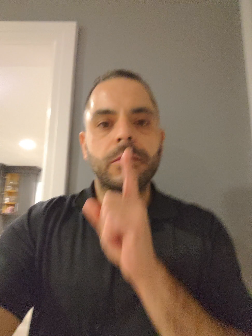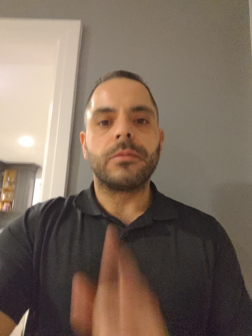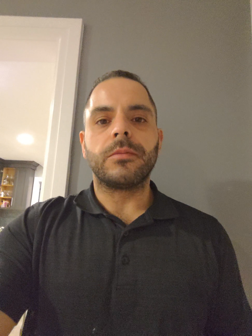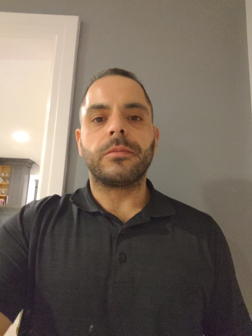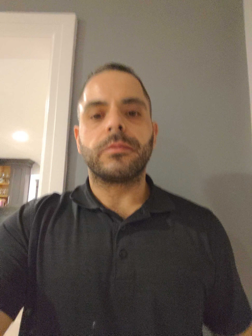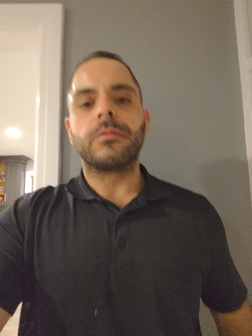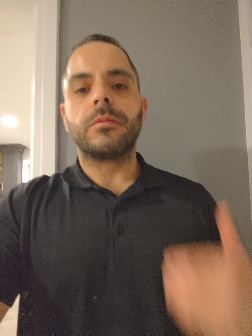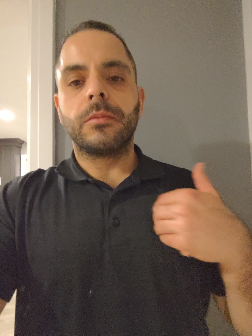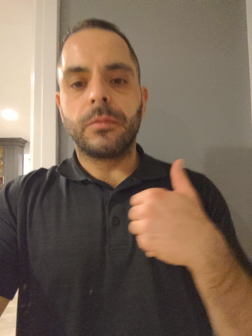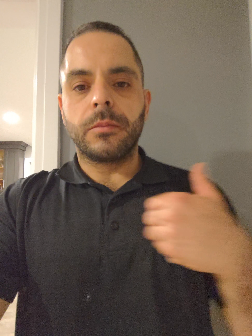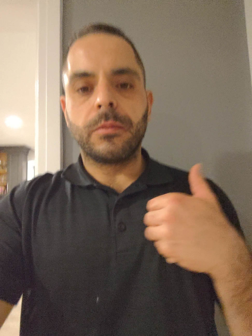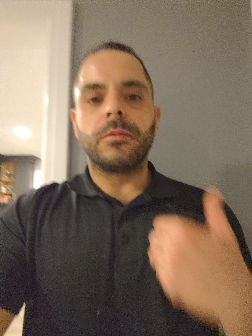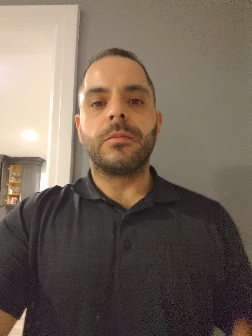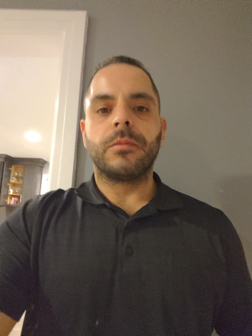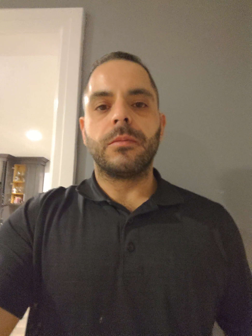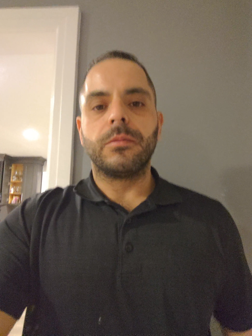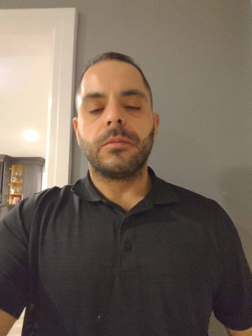animal